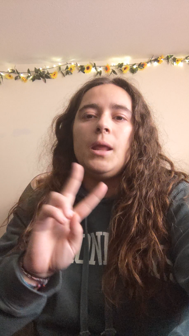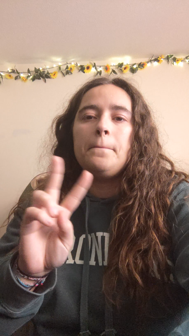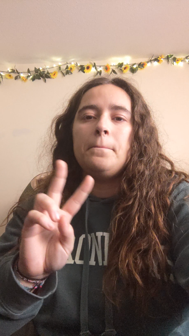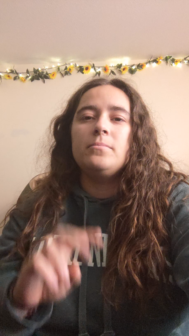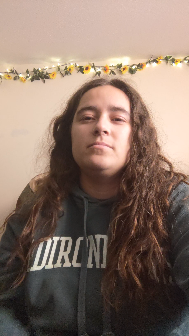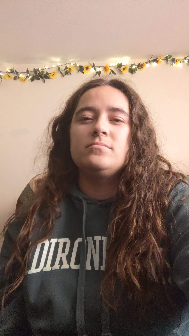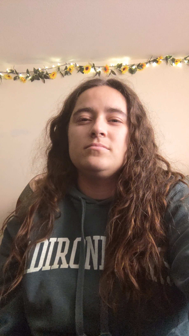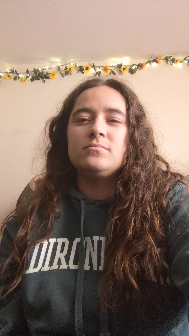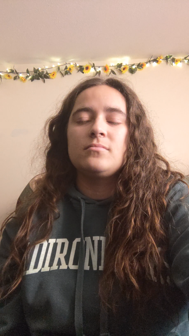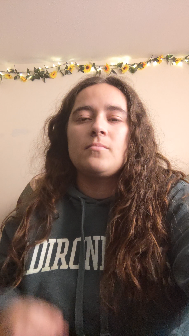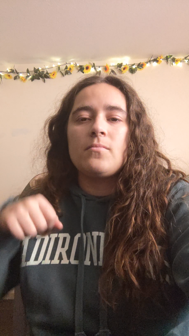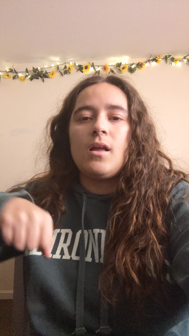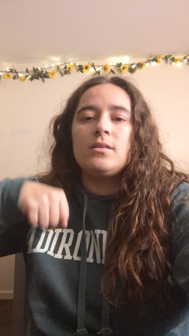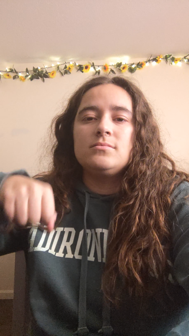bicycle